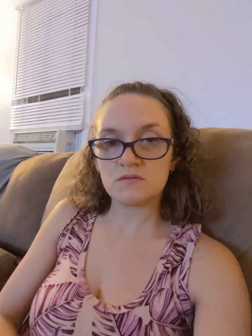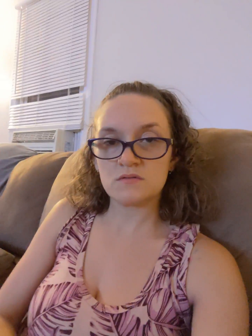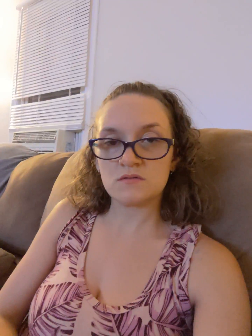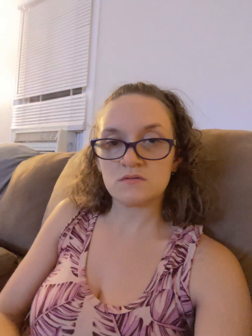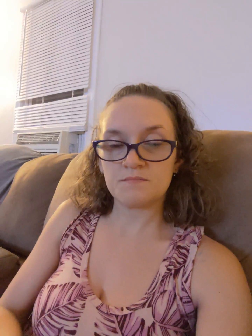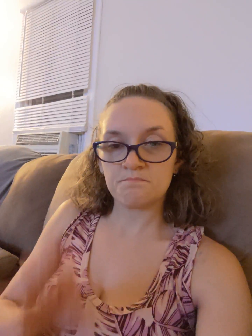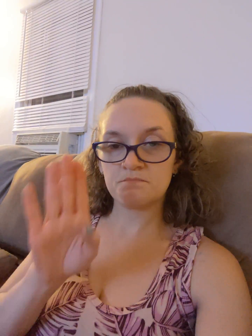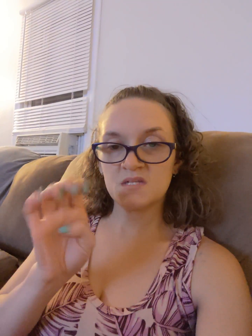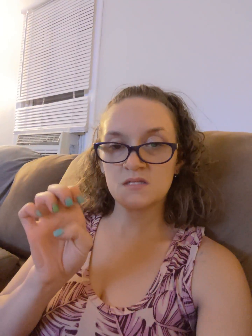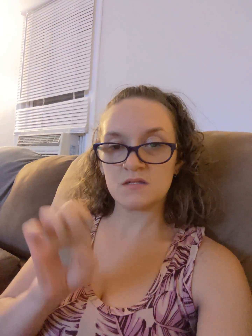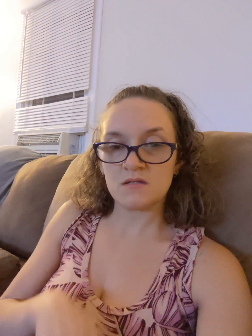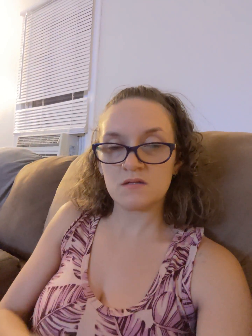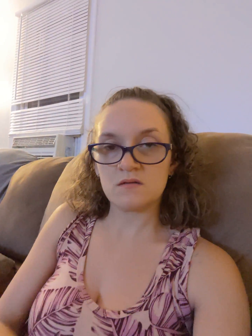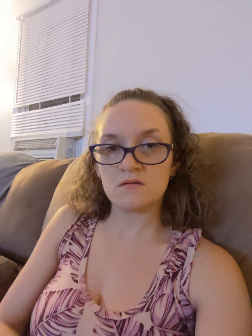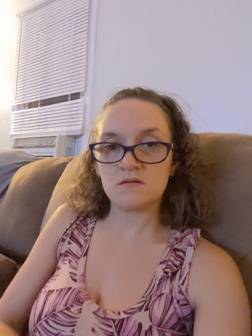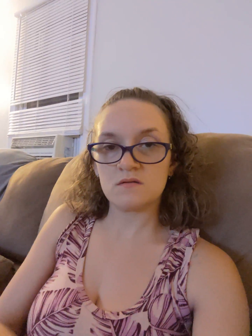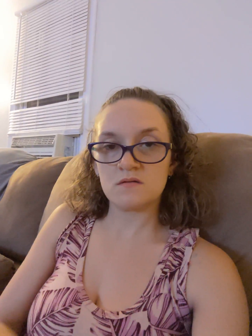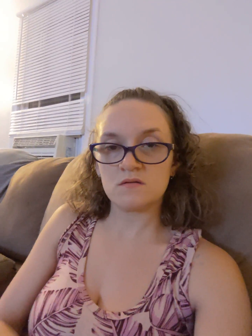be